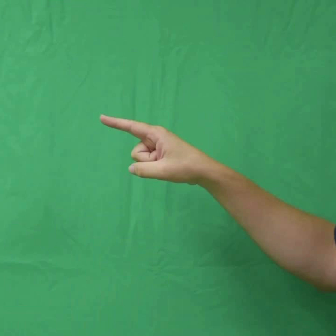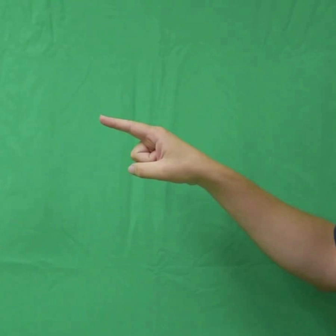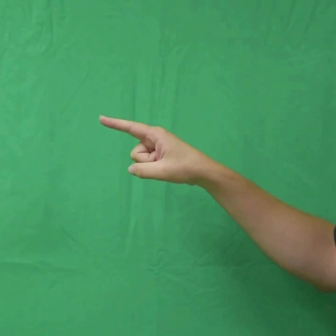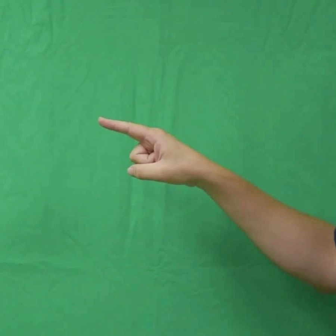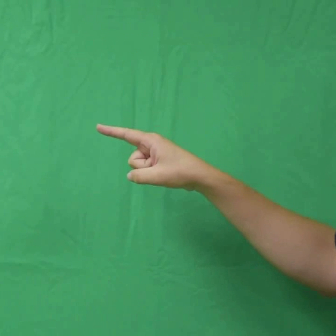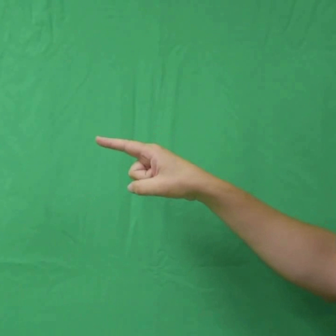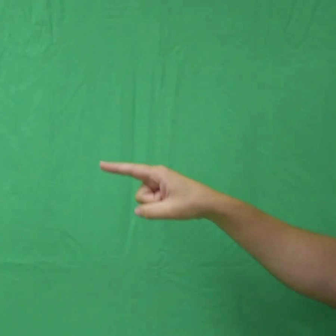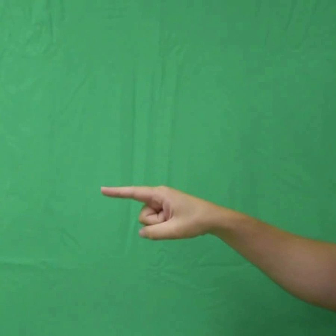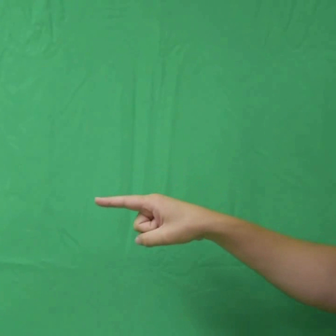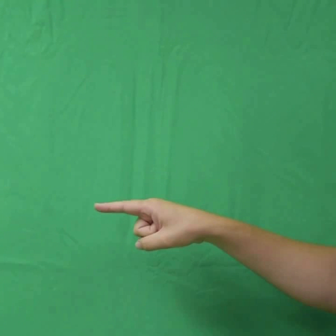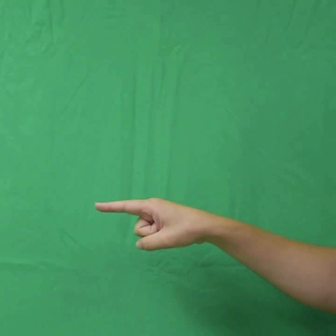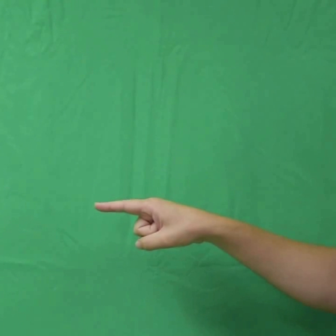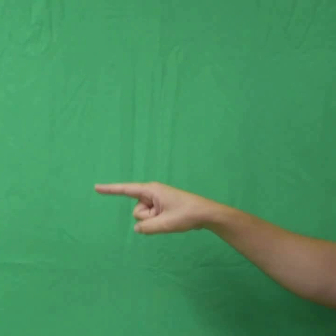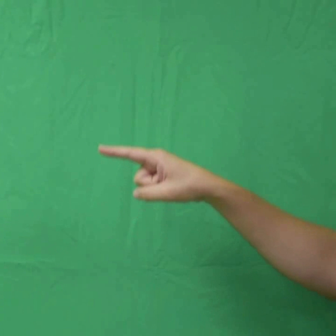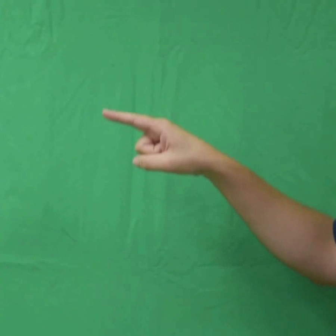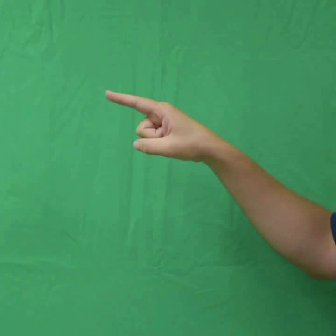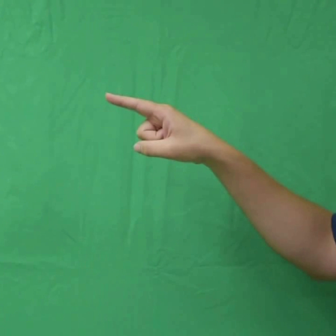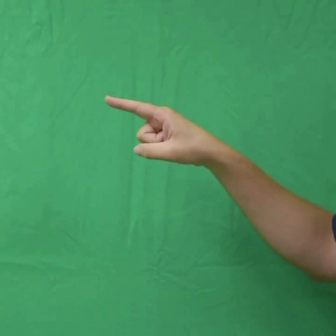Z